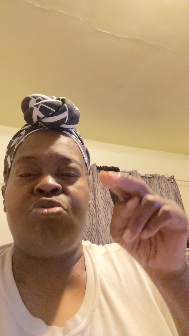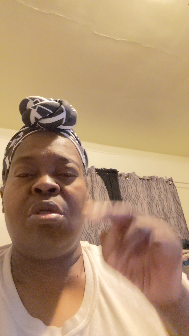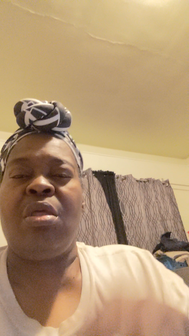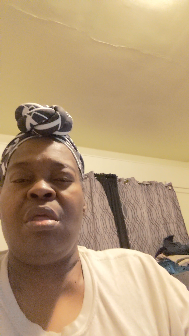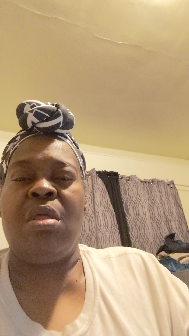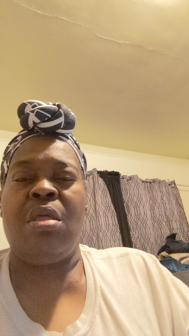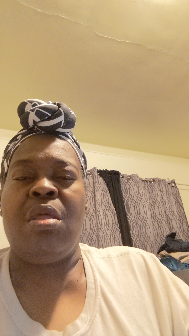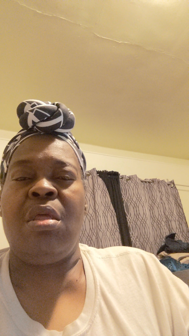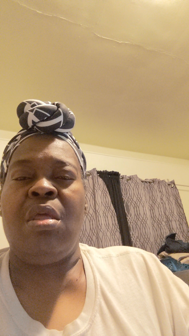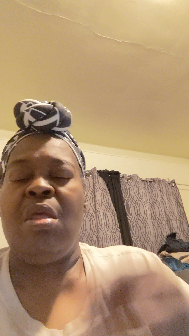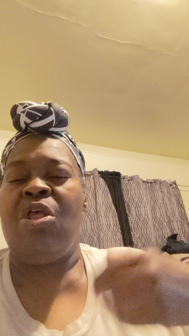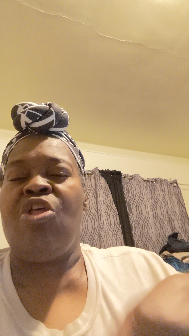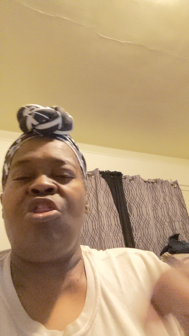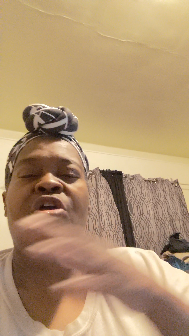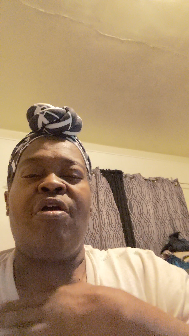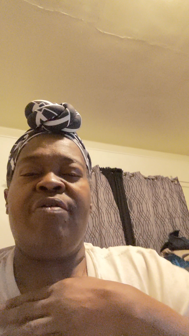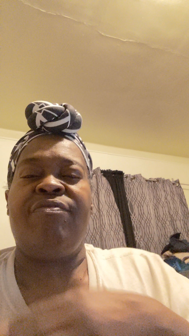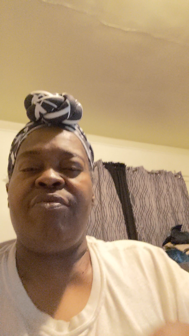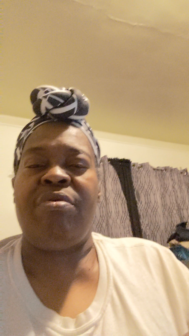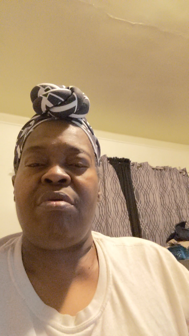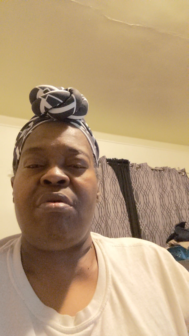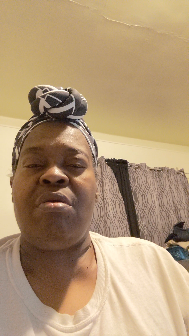scarf